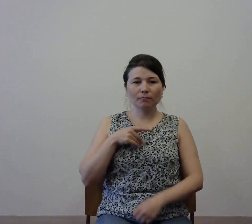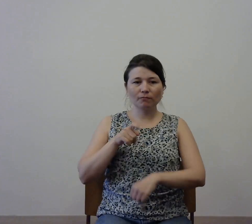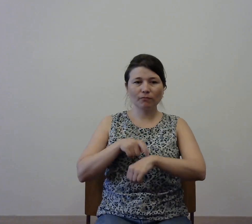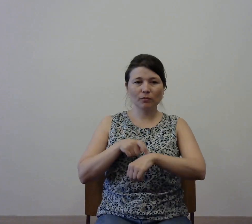vaxt